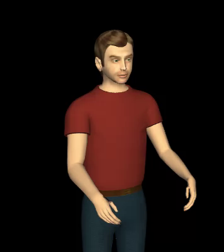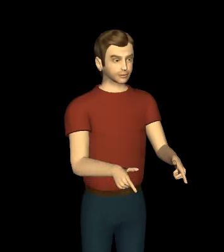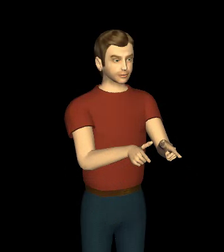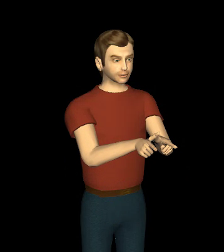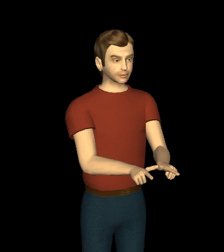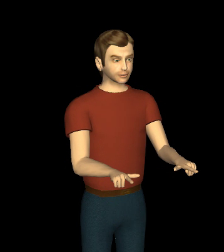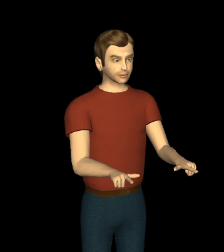لغة